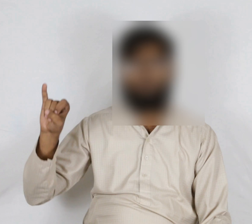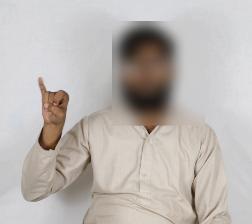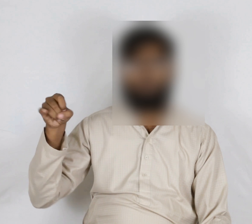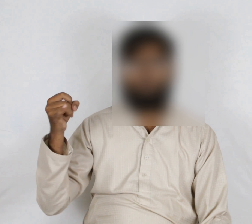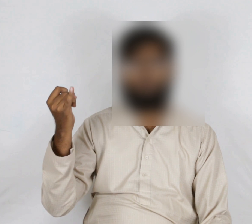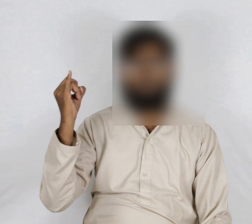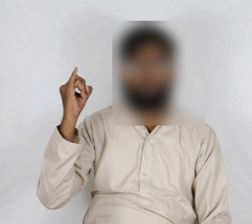ج